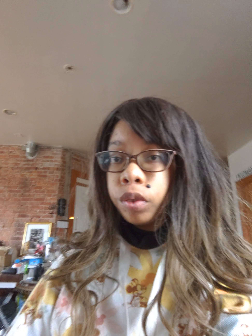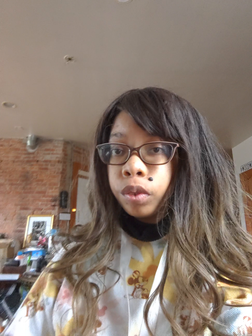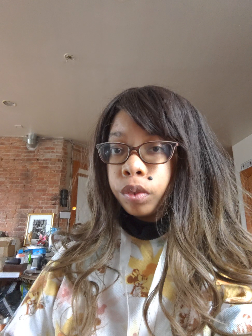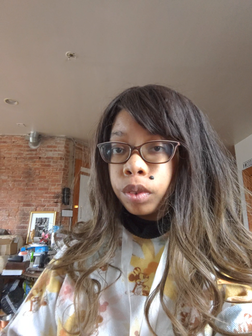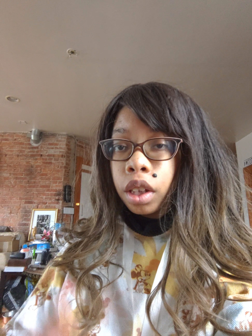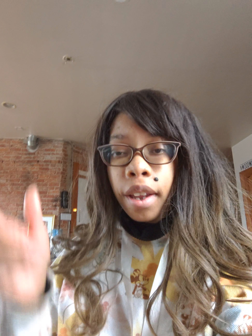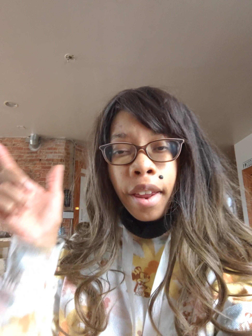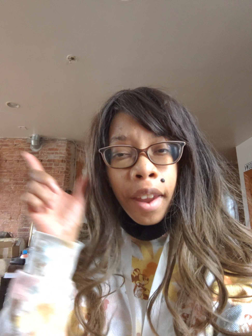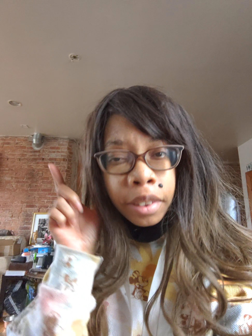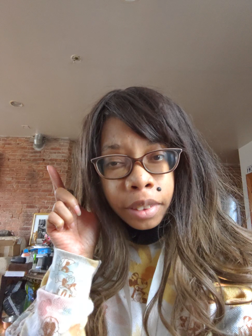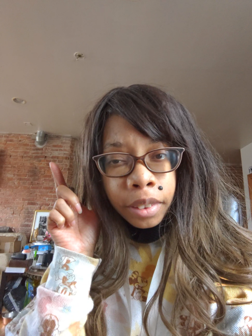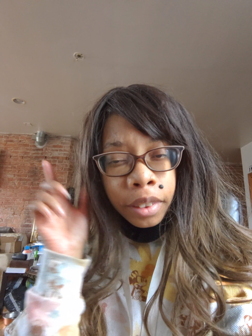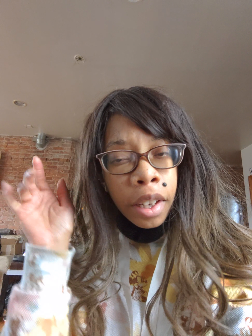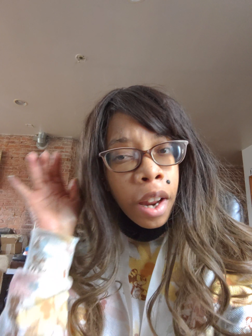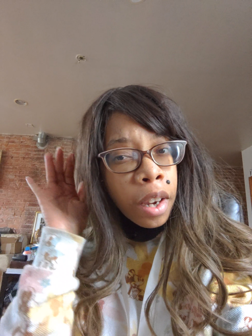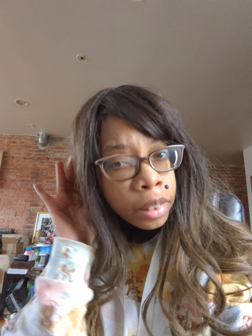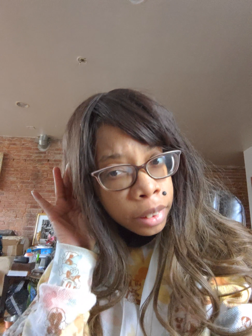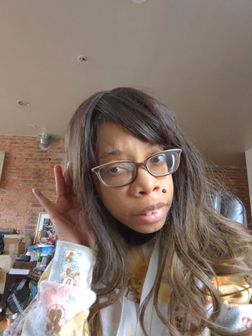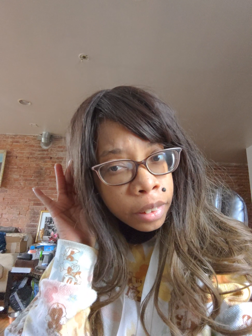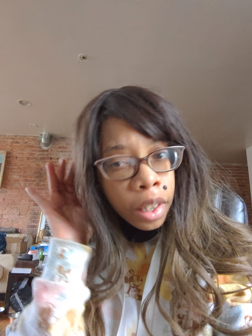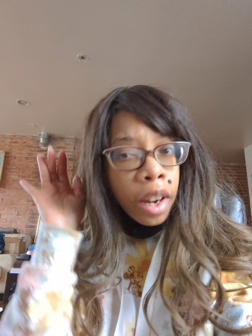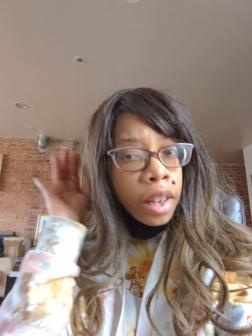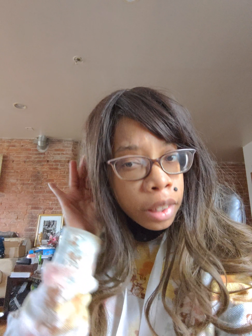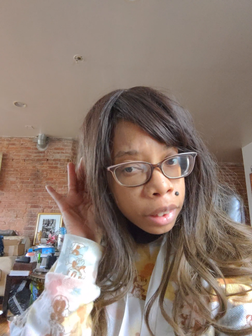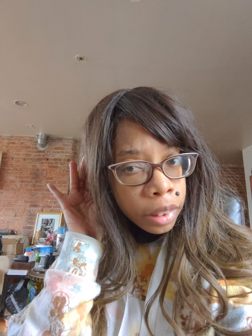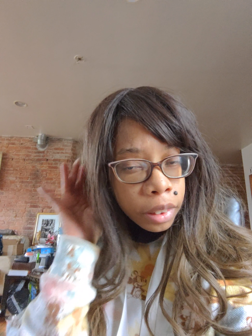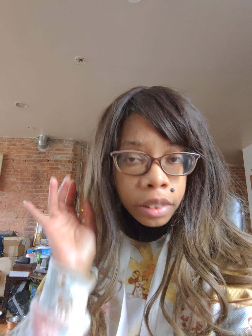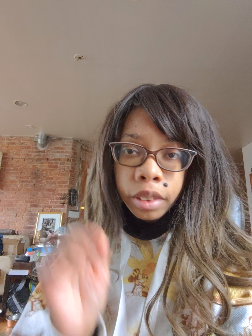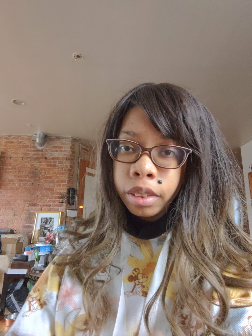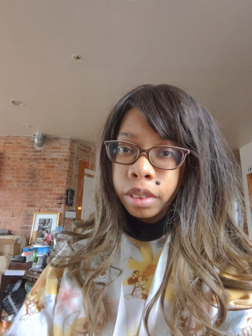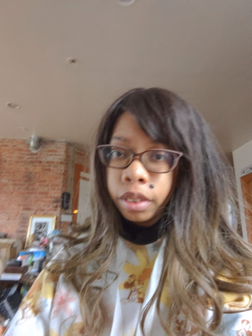listen